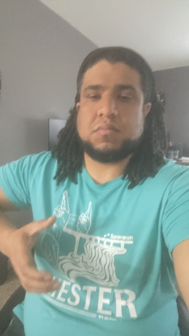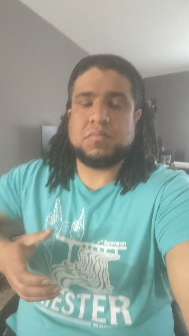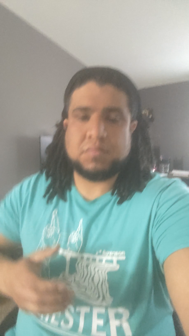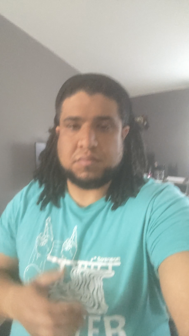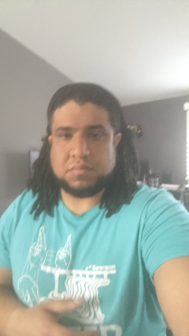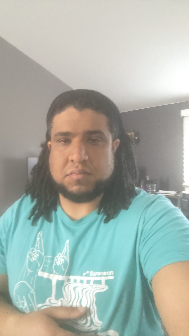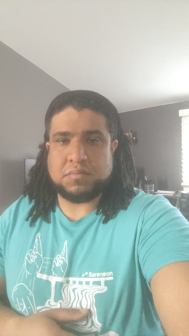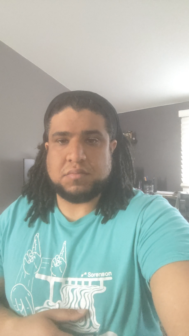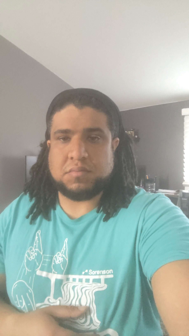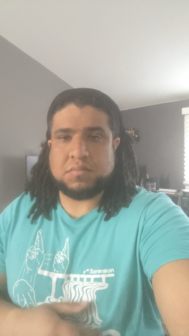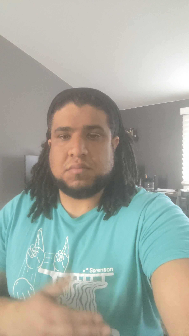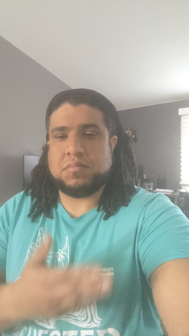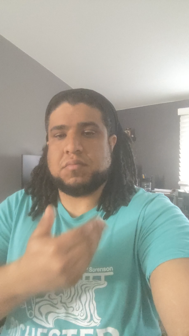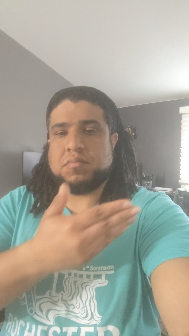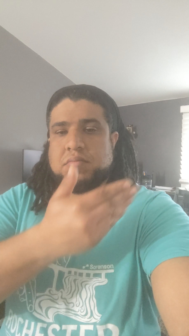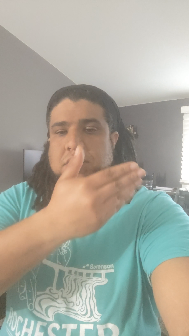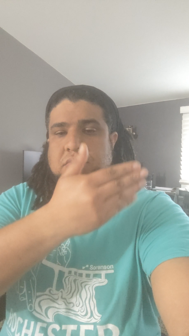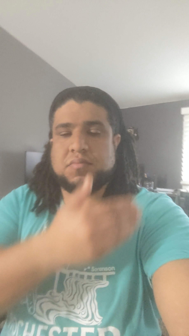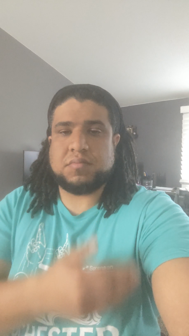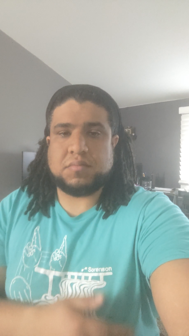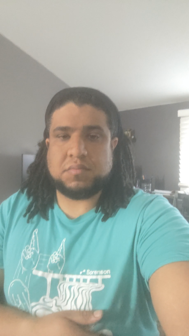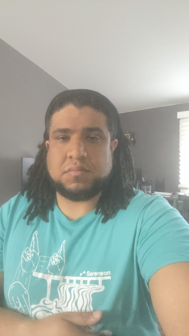butterfly